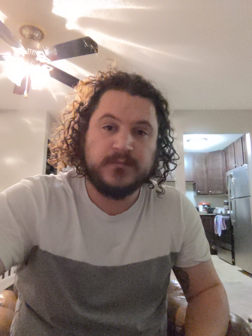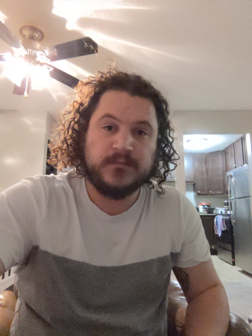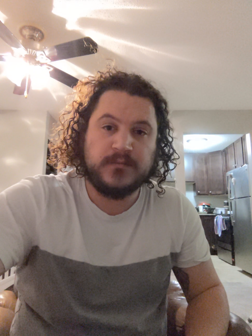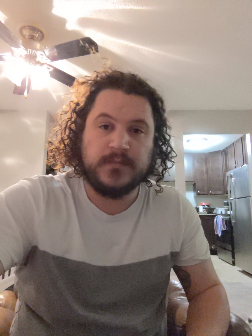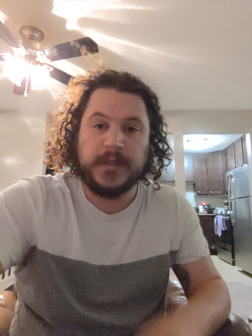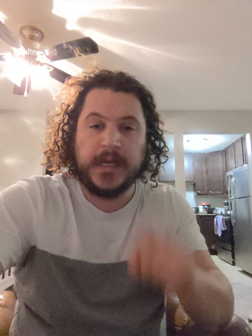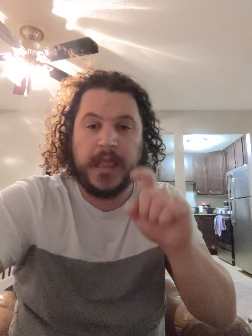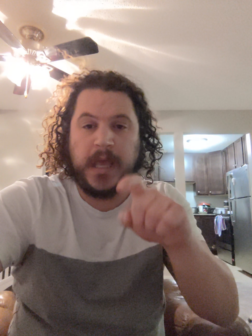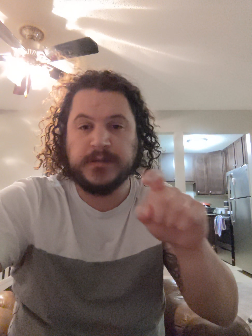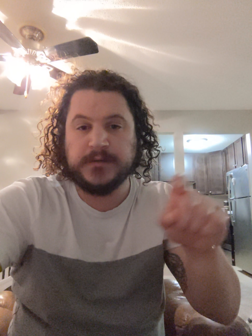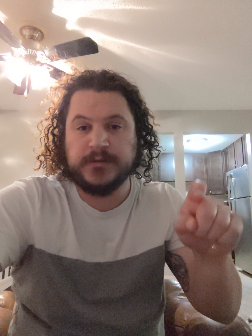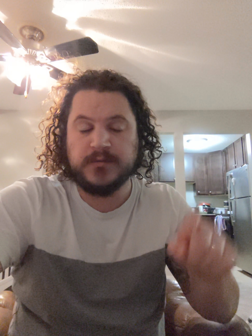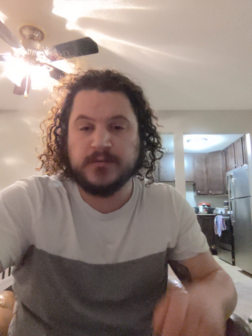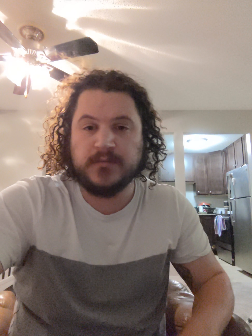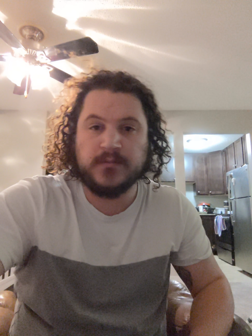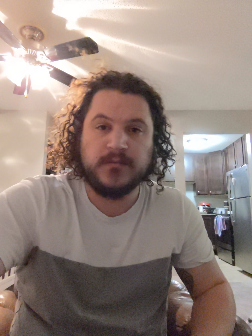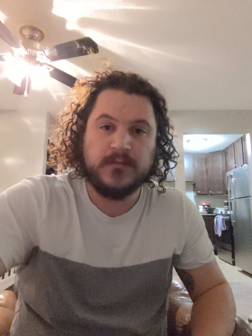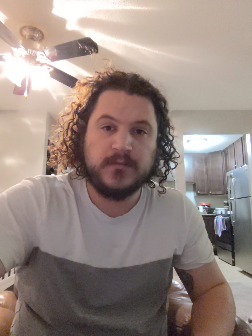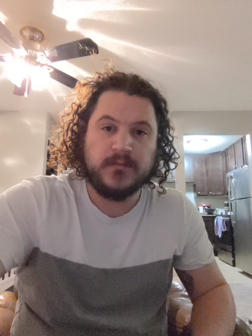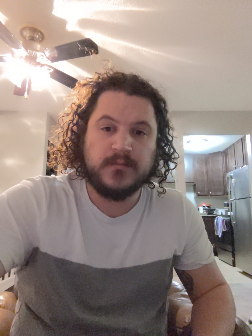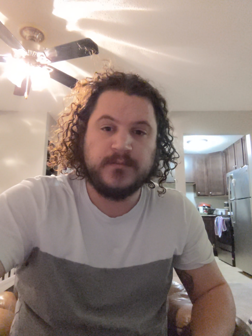closet